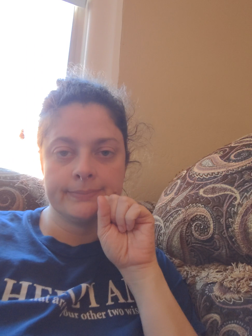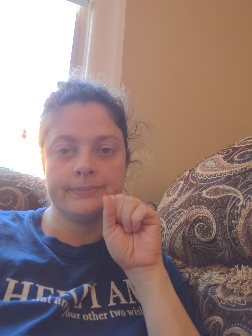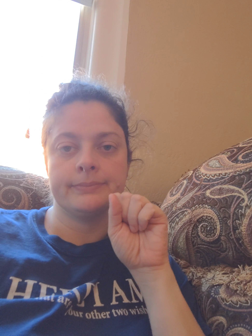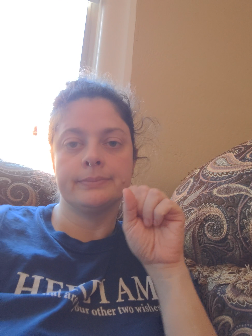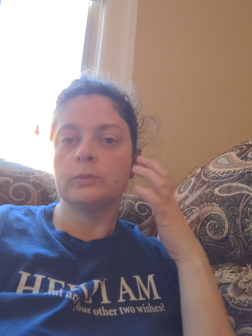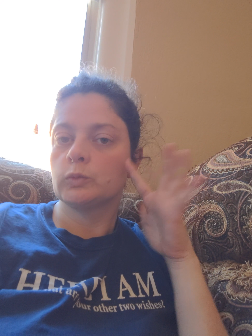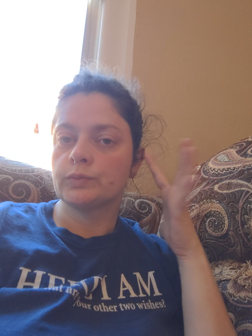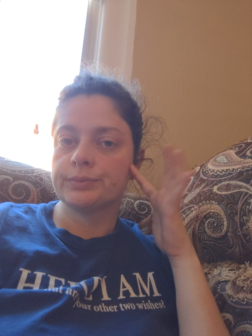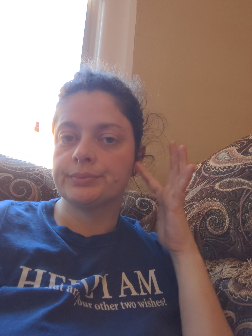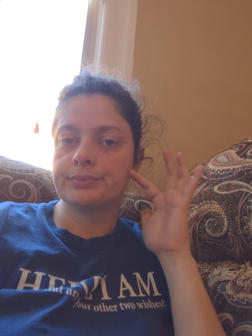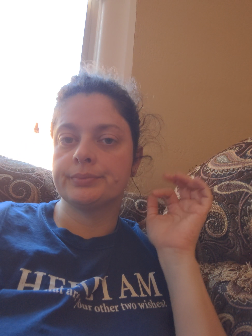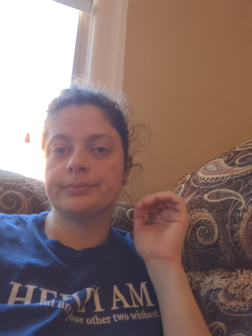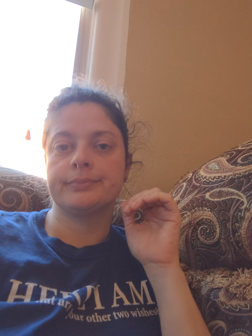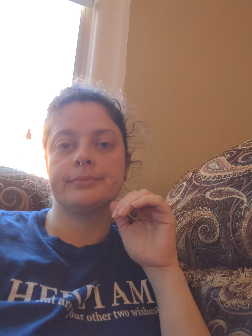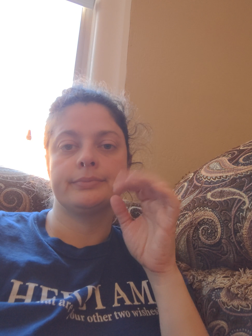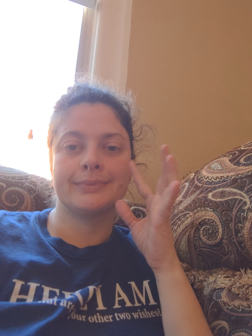noisy